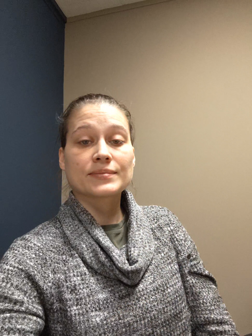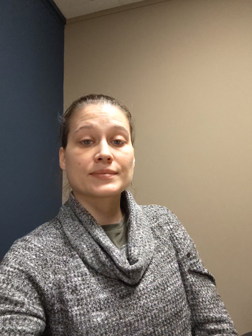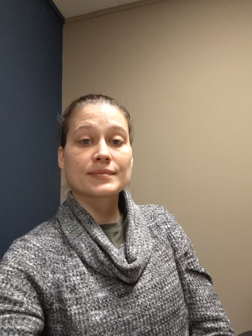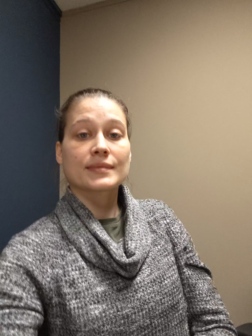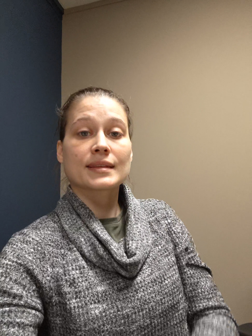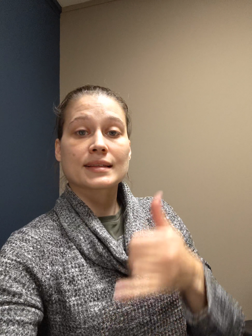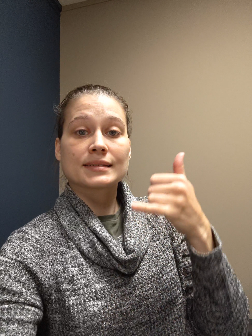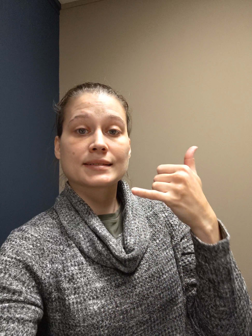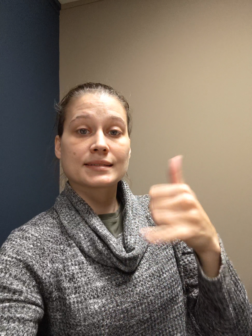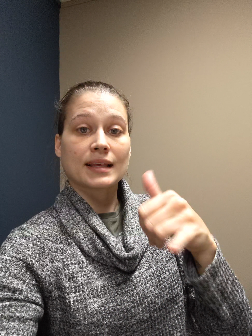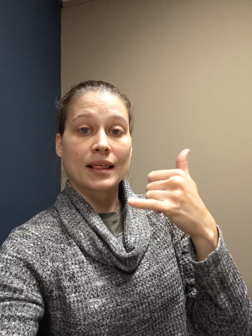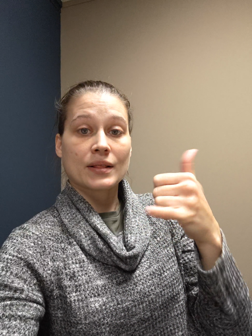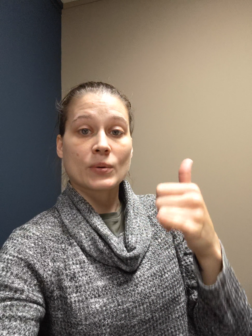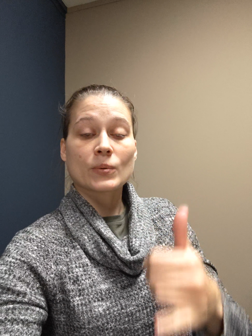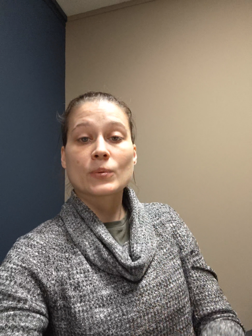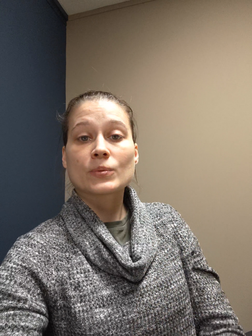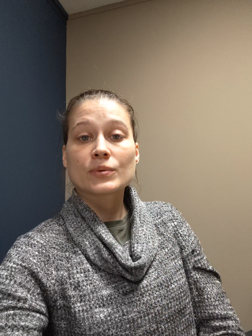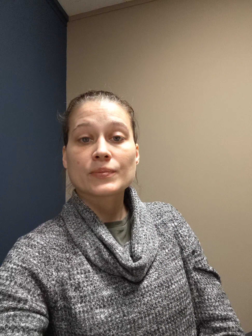yellow